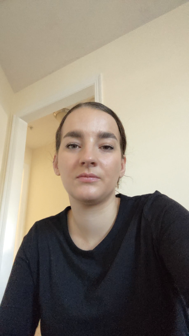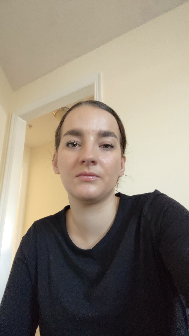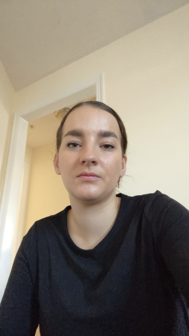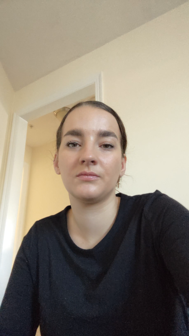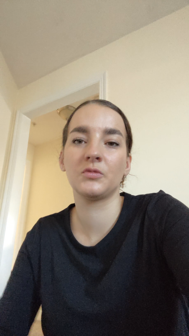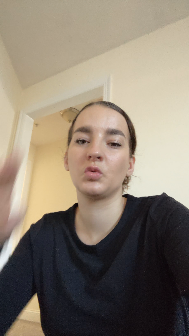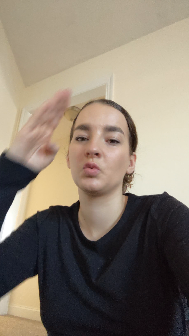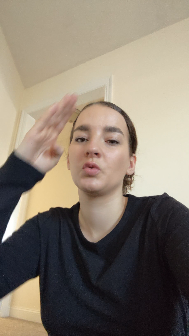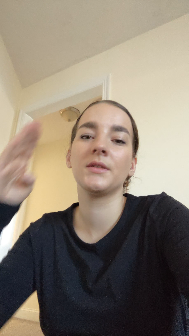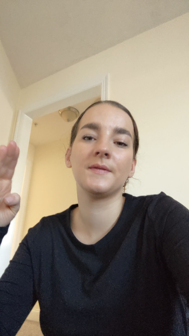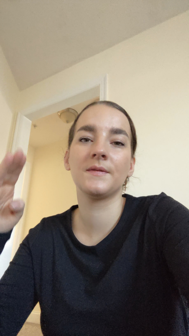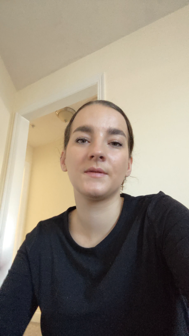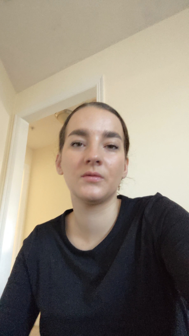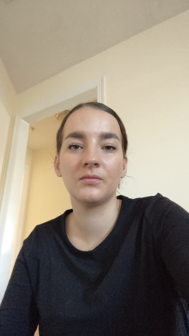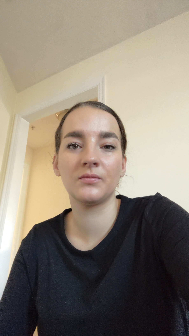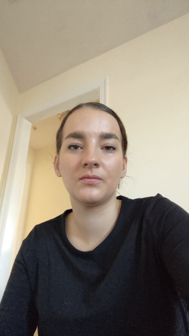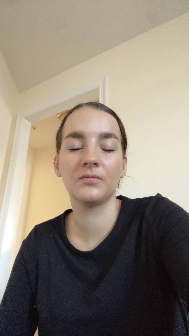roof